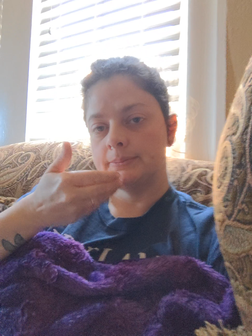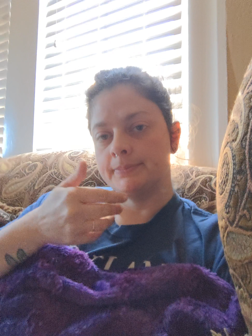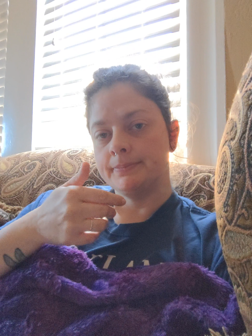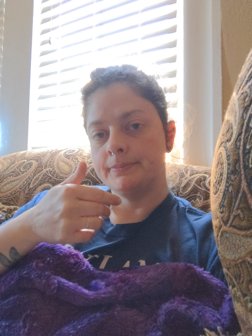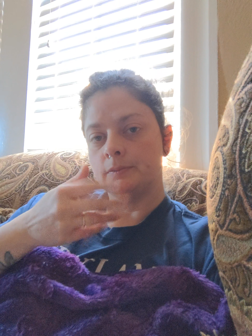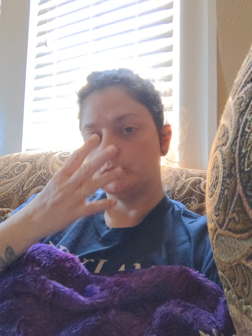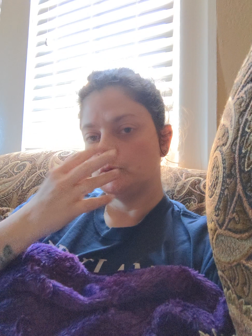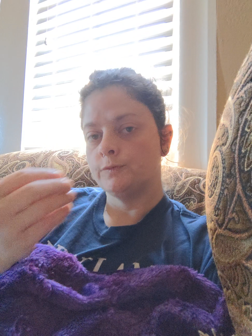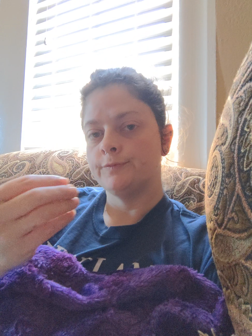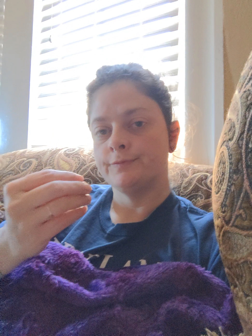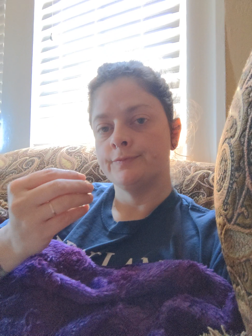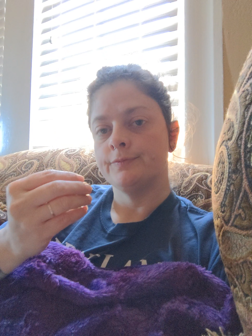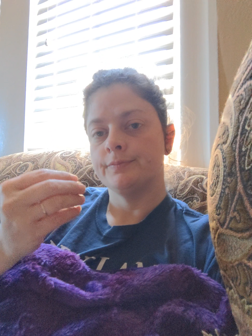wolf